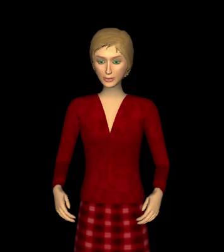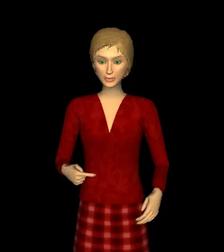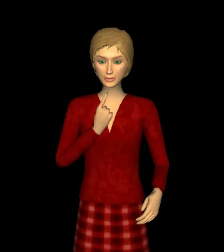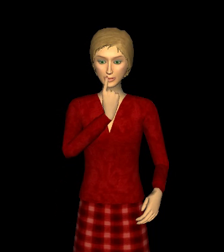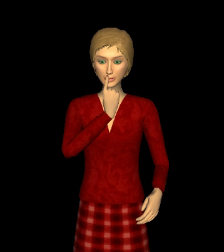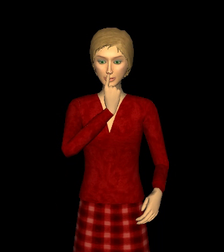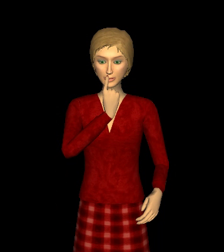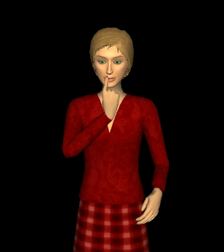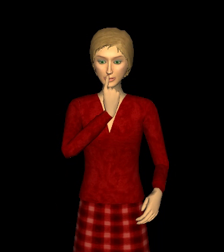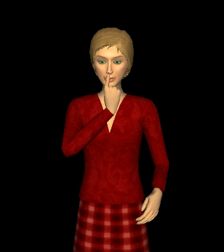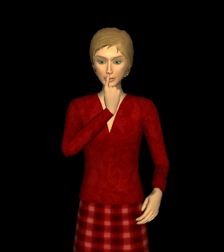أنف